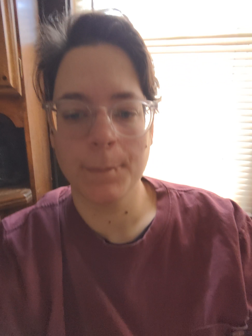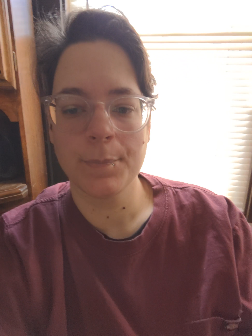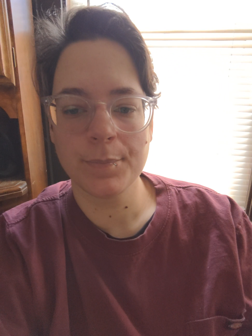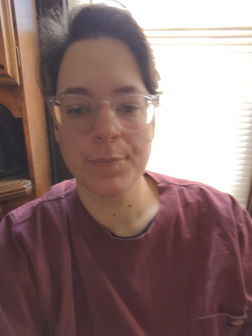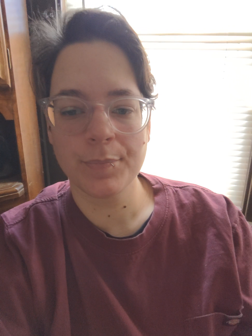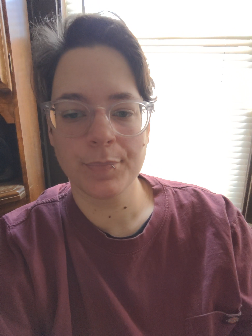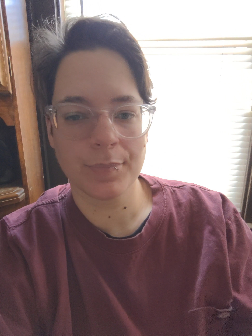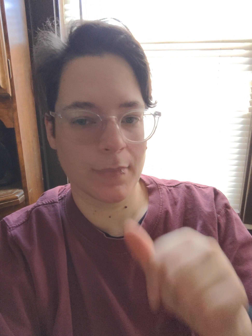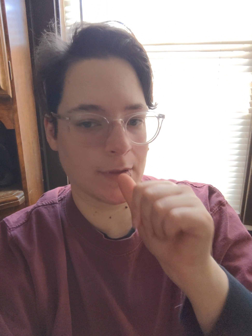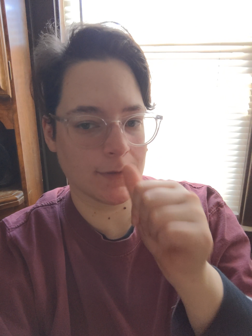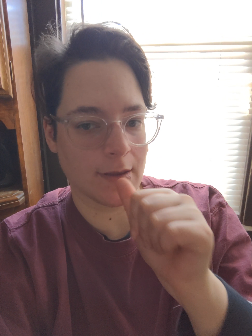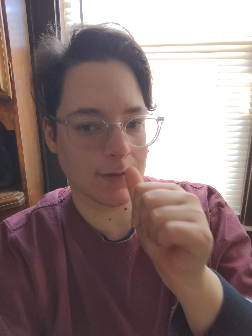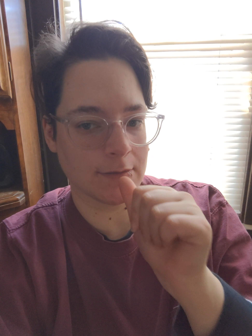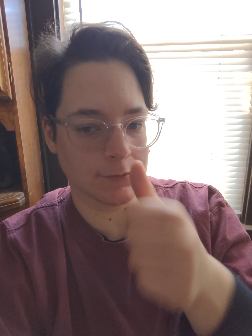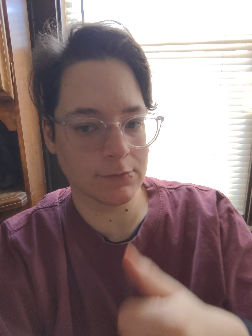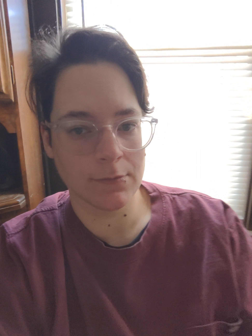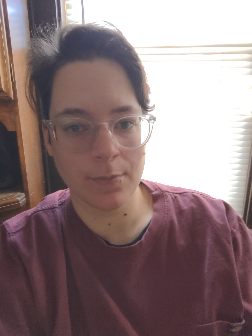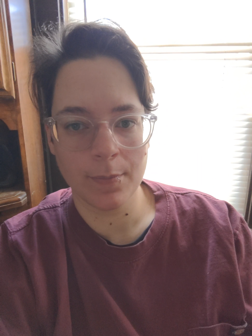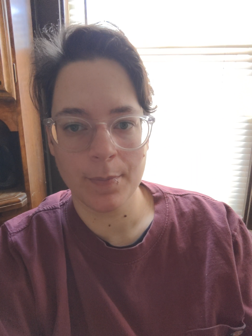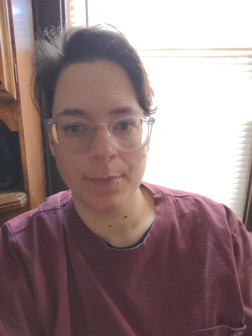nuts